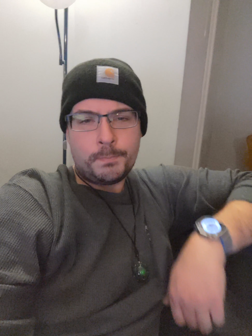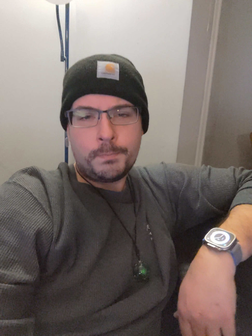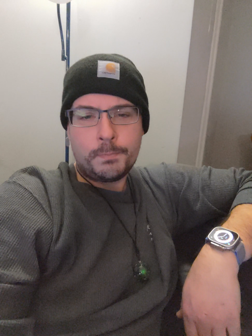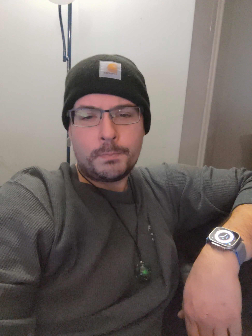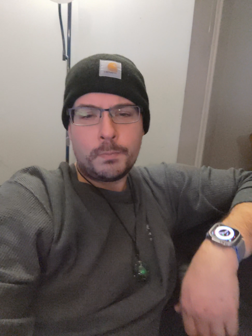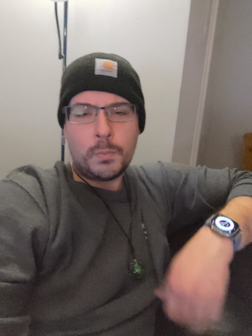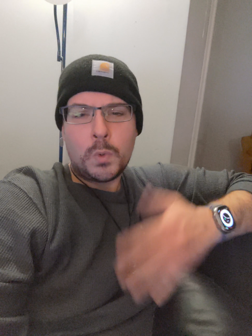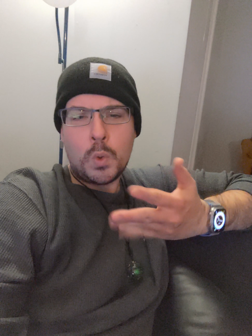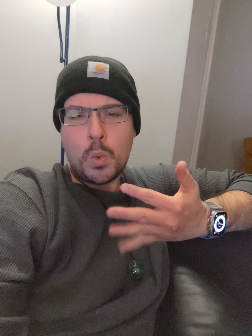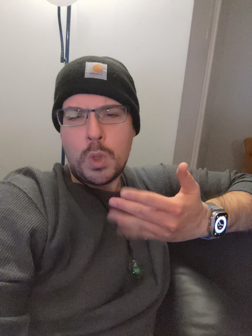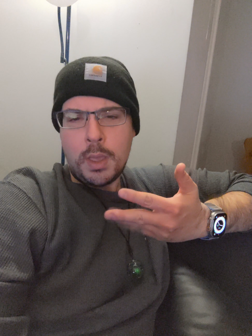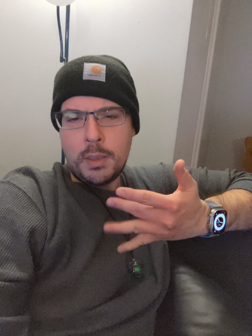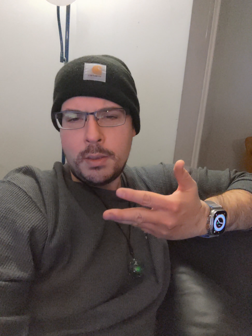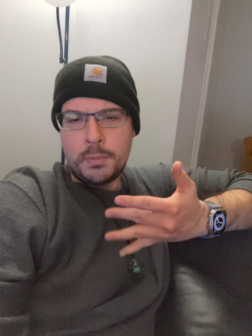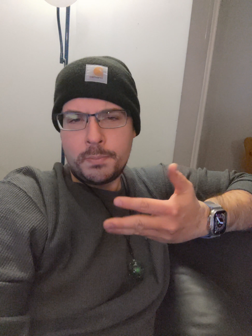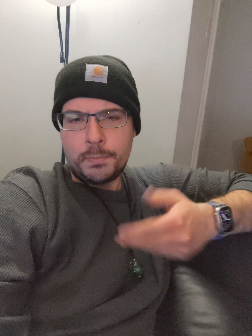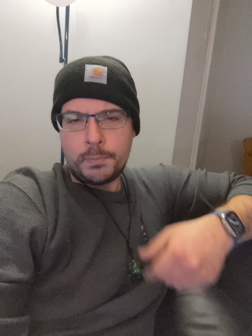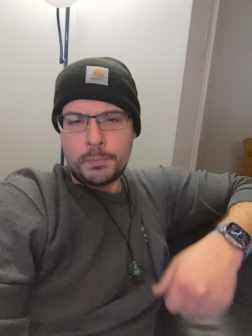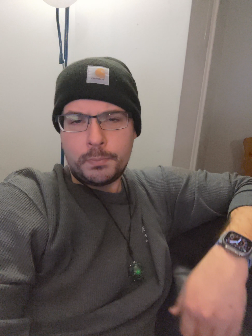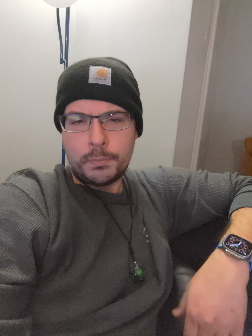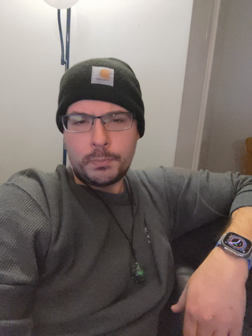wait